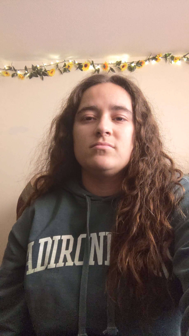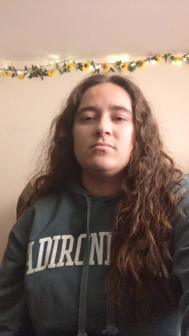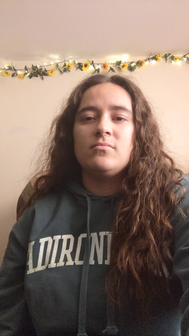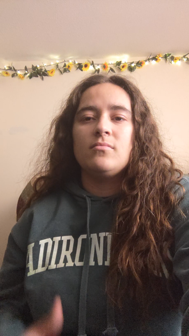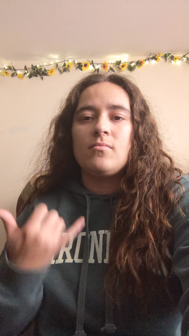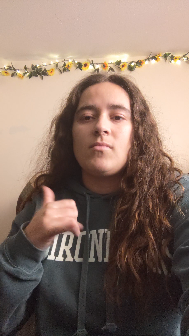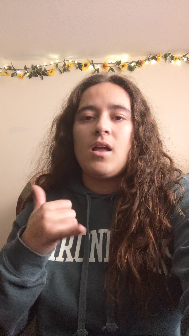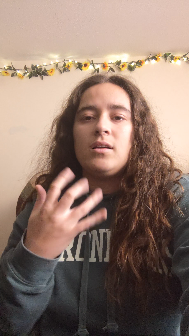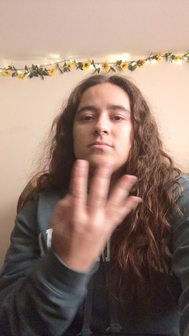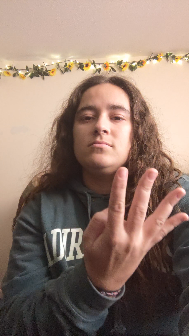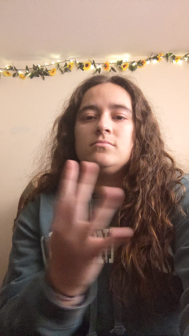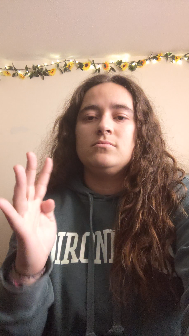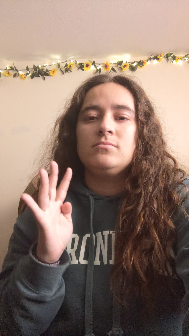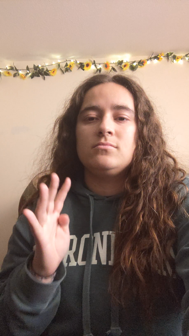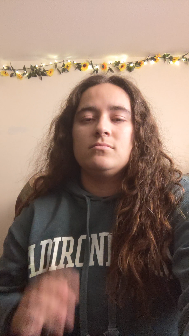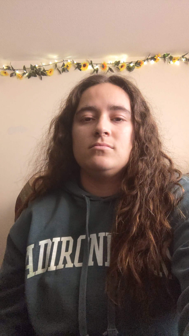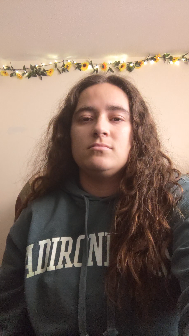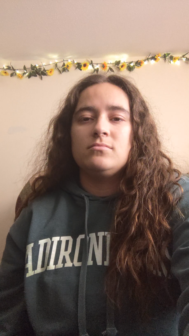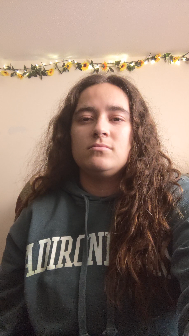playpen